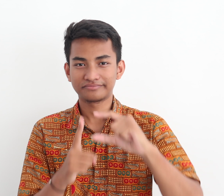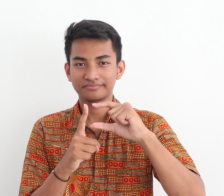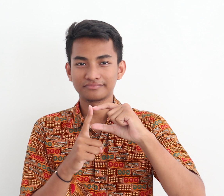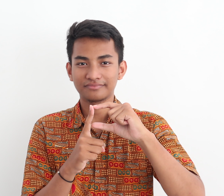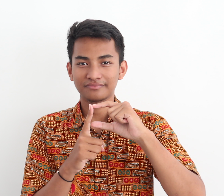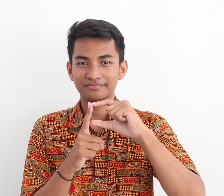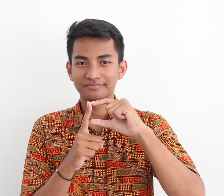P